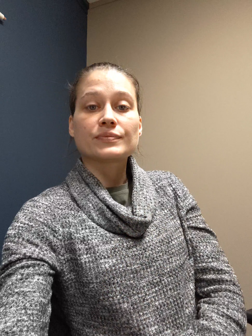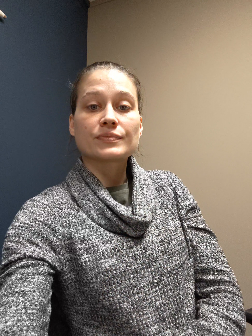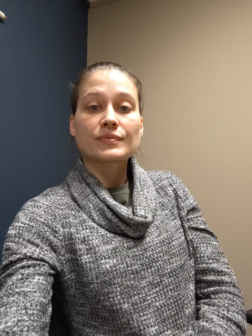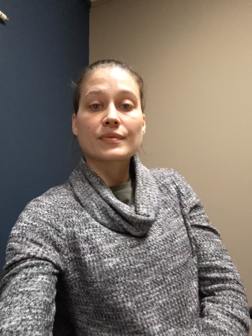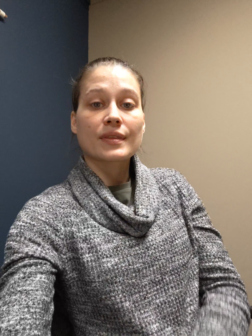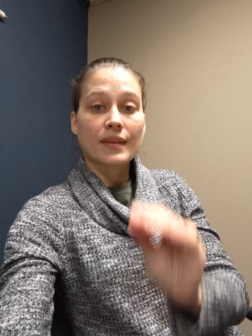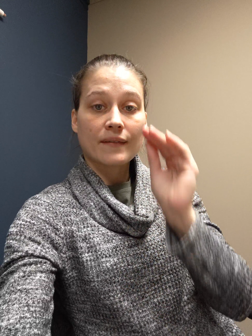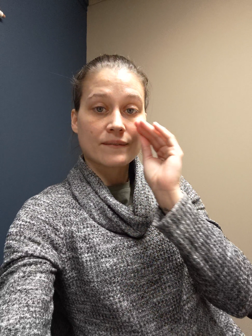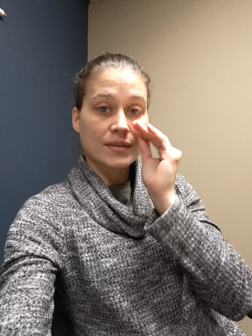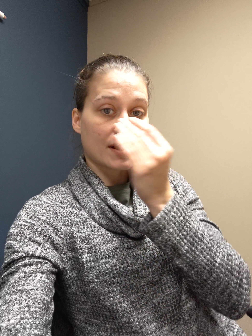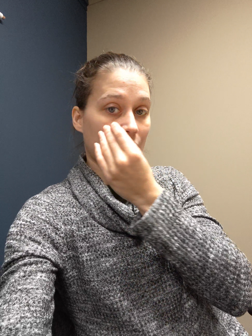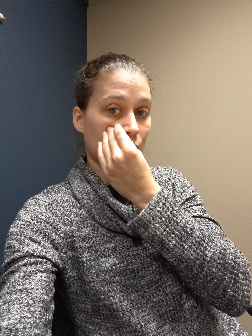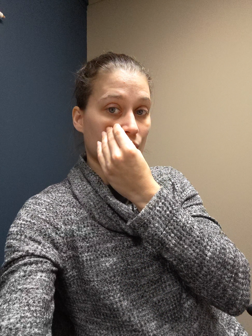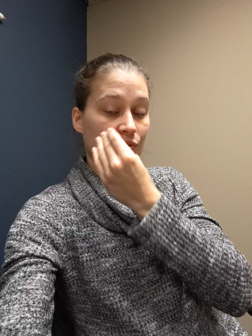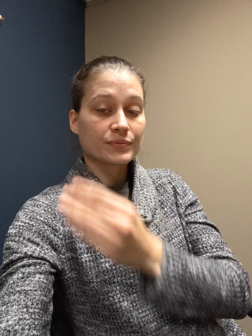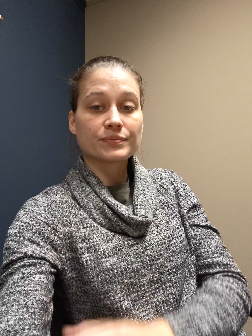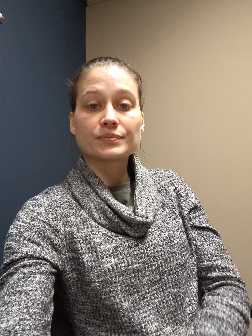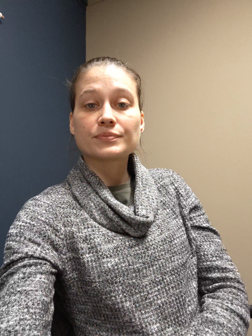flower